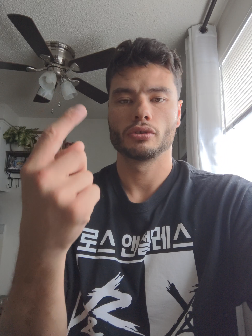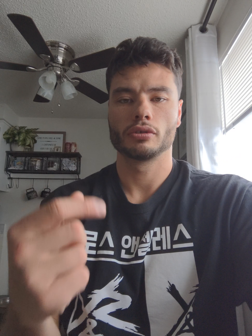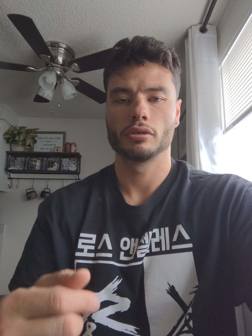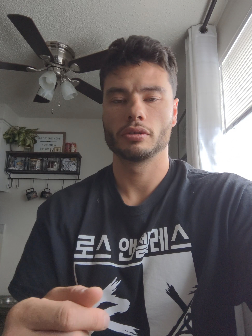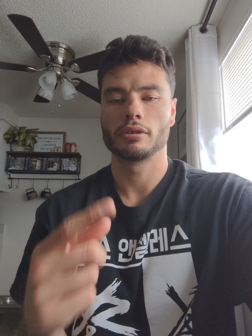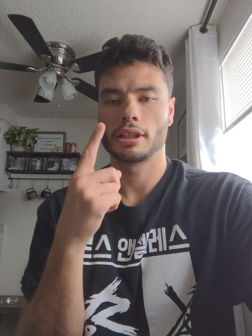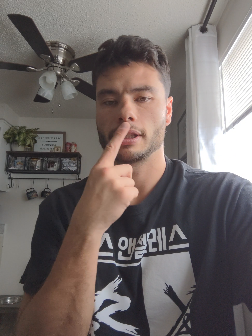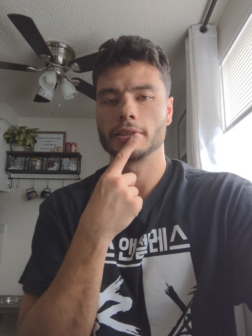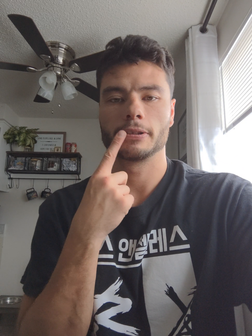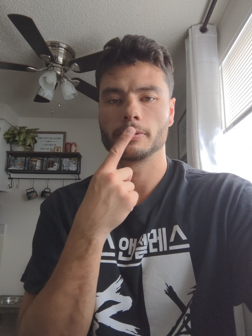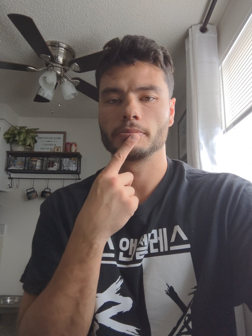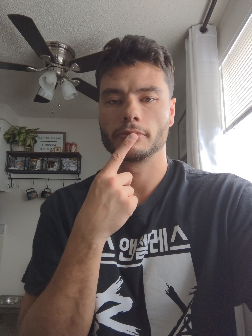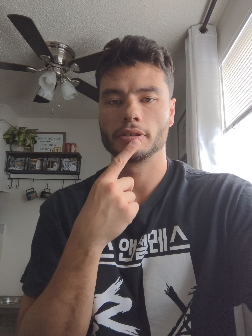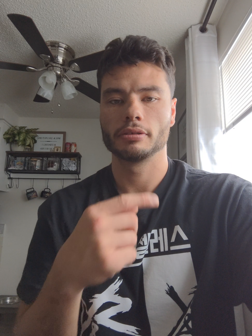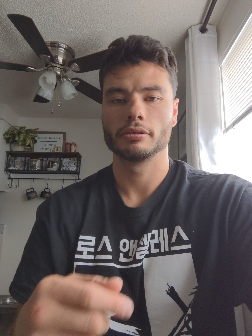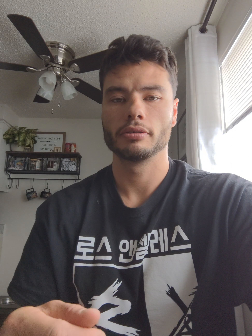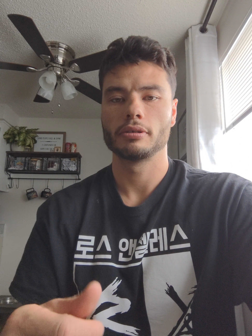lips